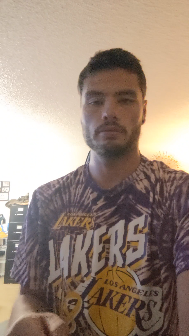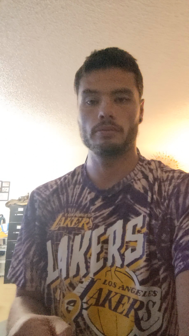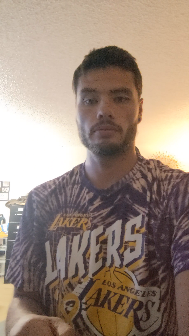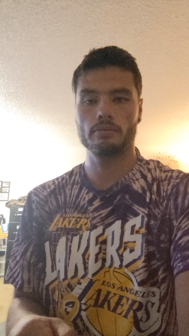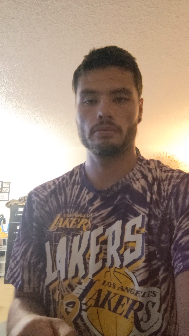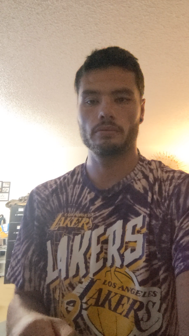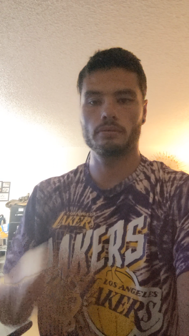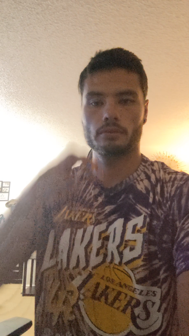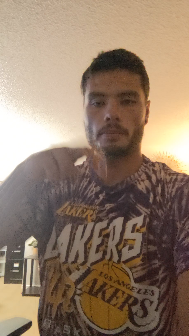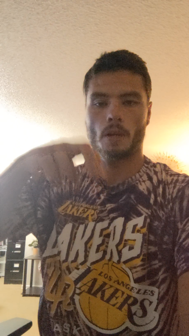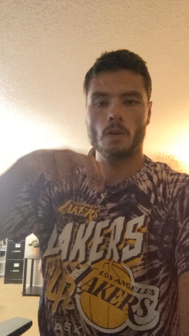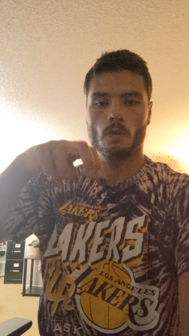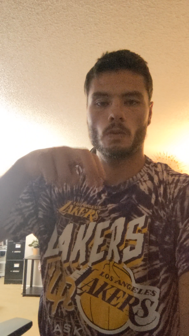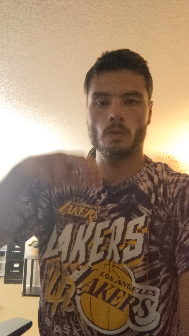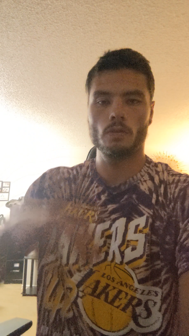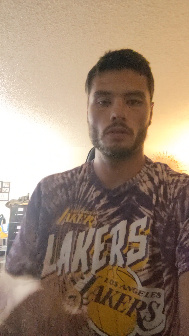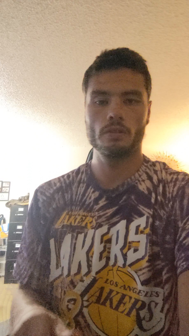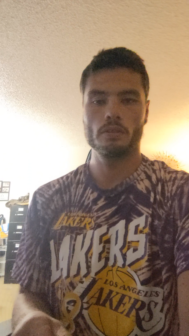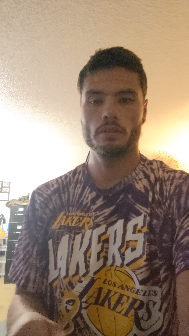potato